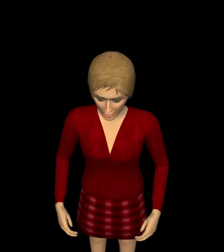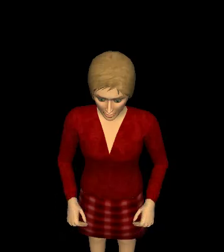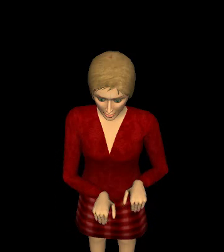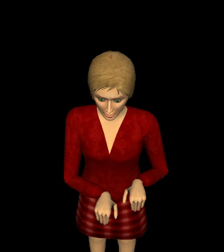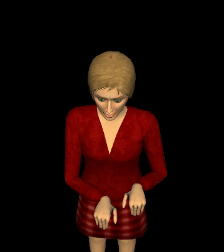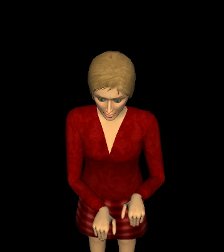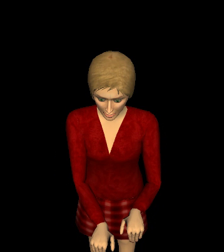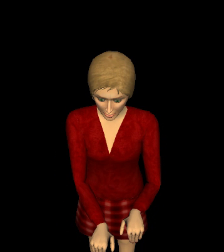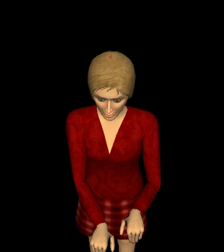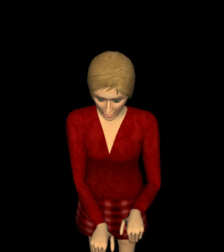مواصلة